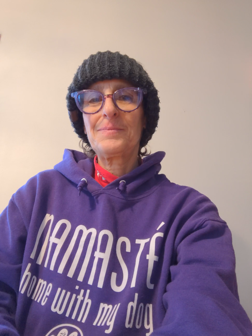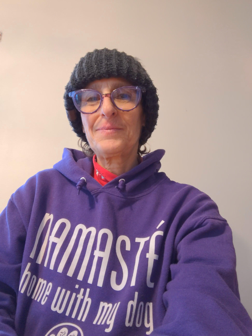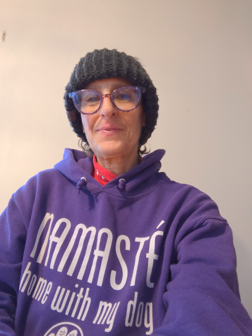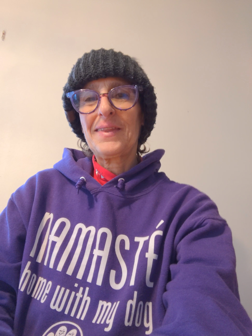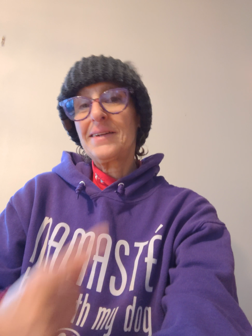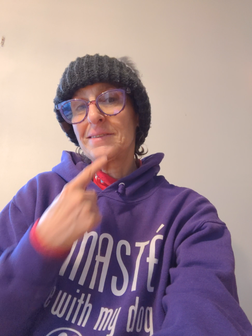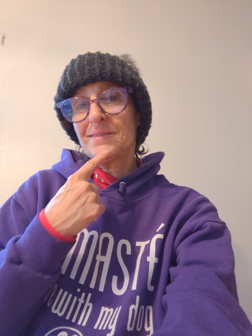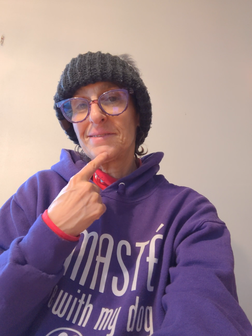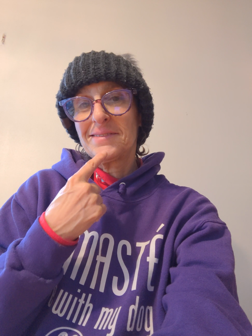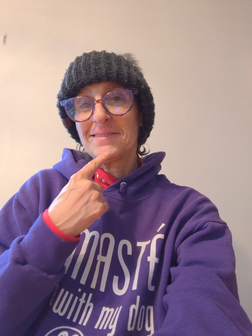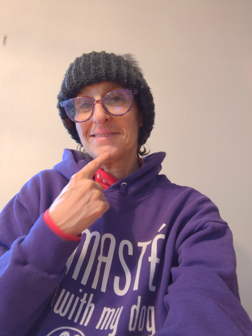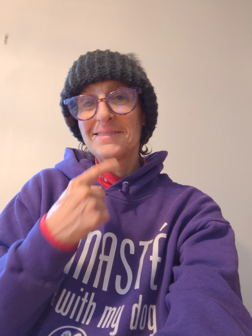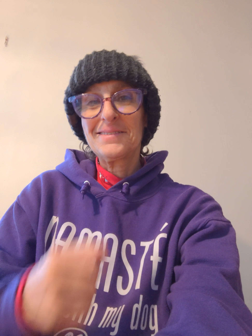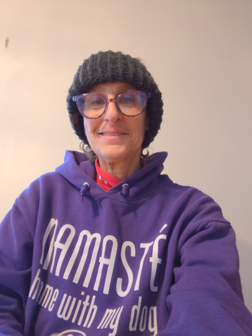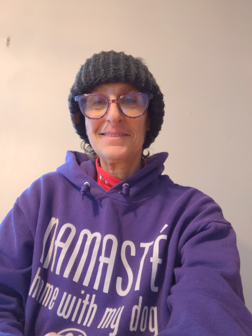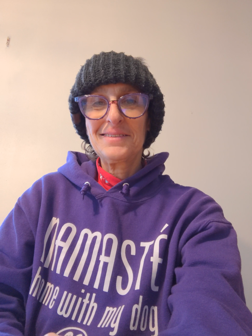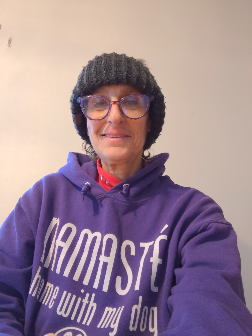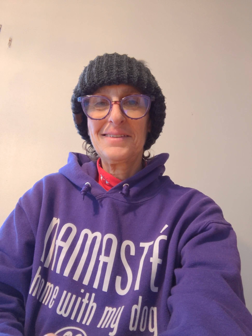say